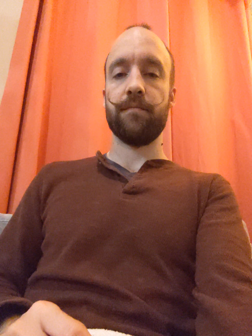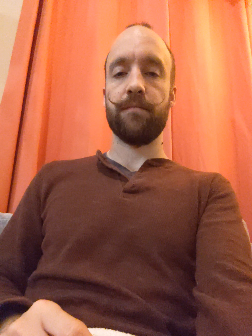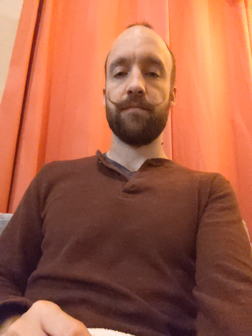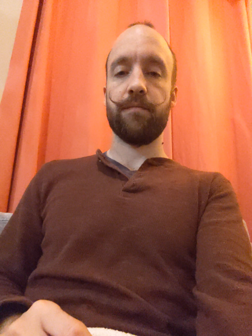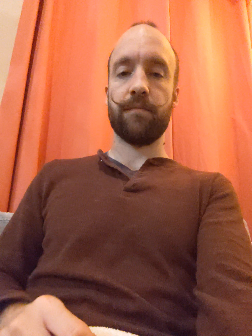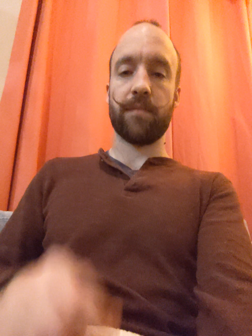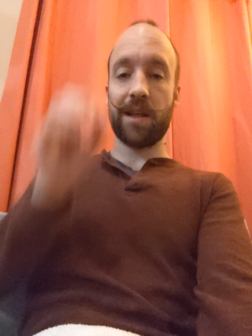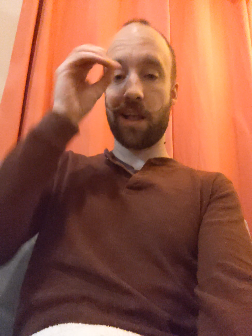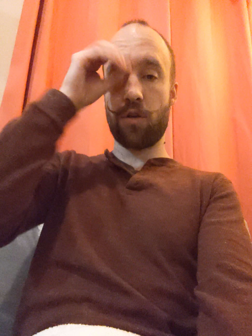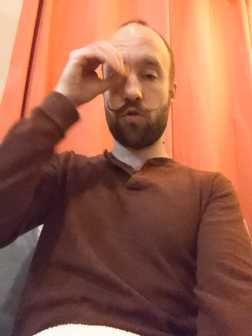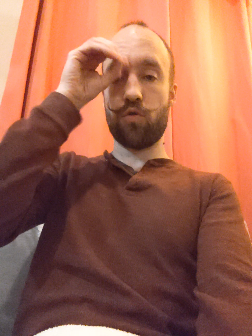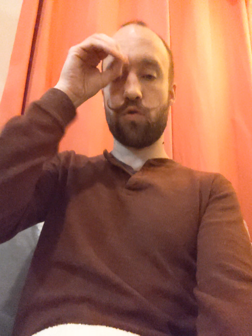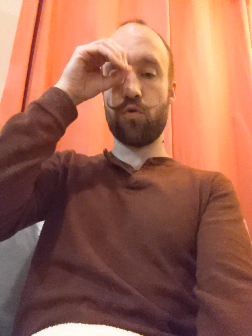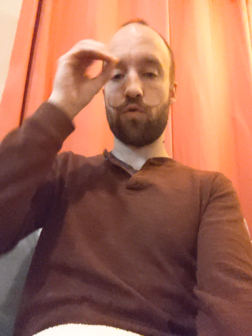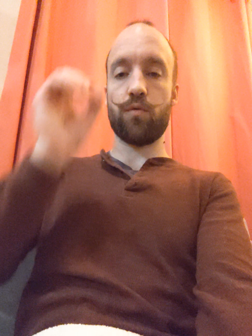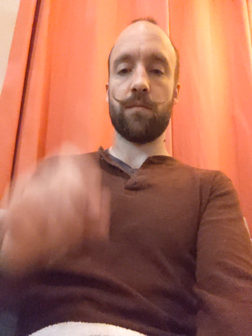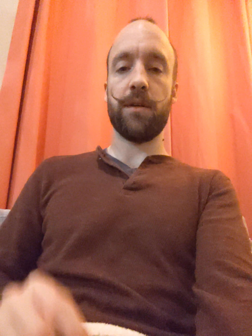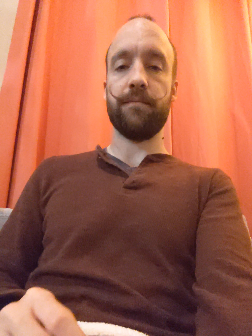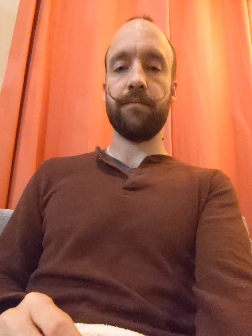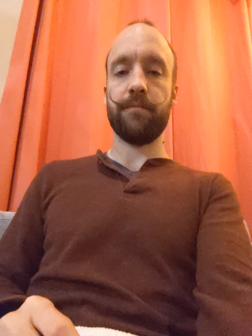owl